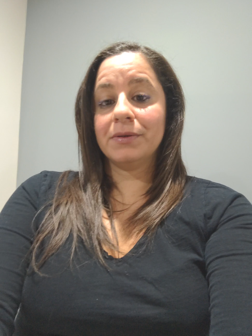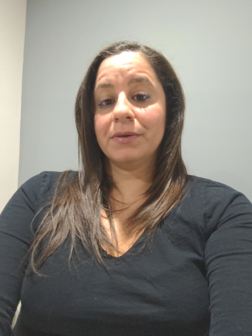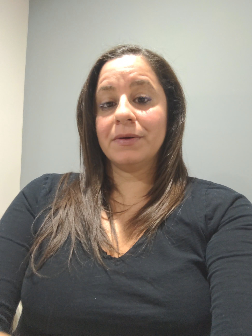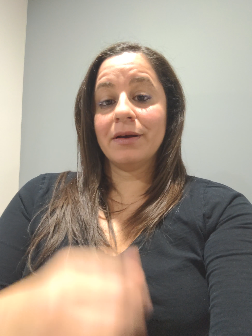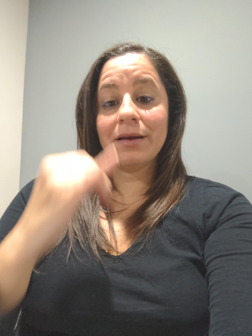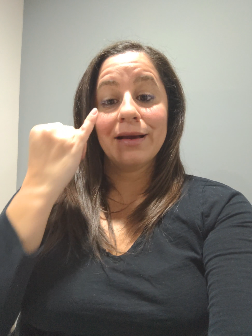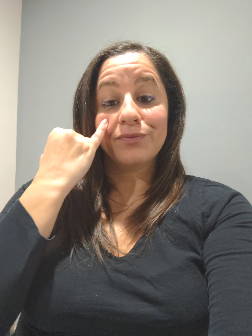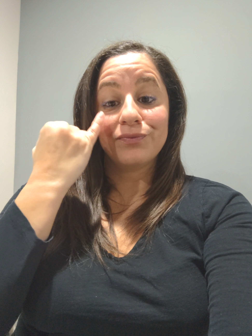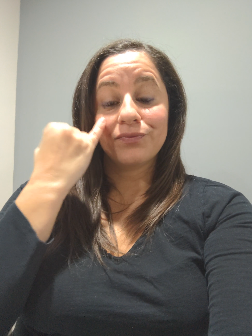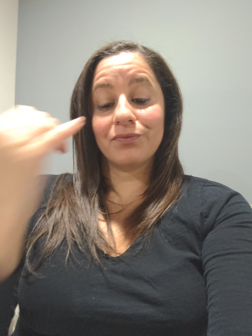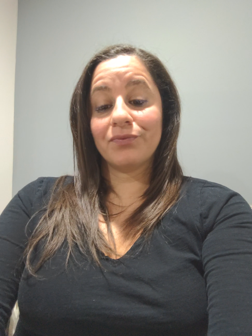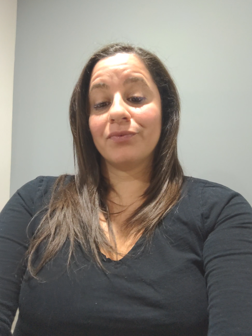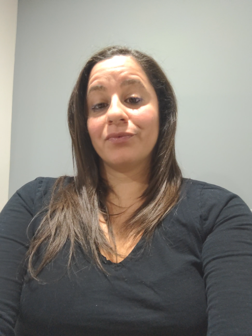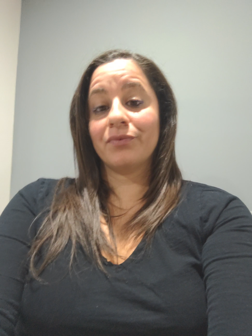if